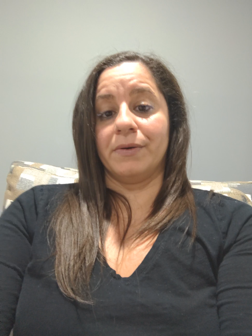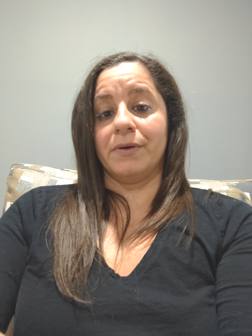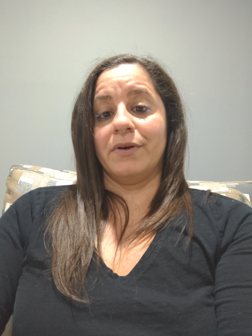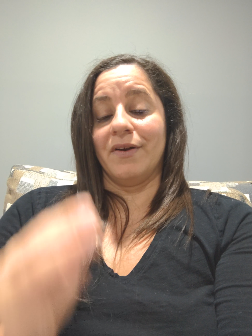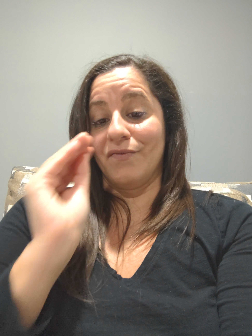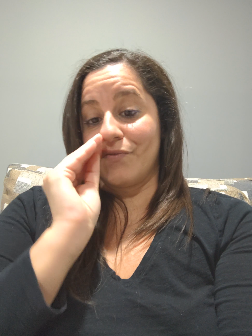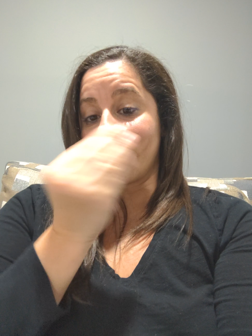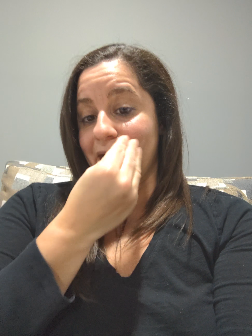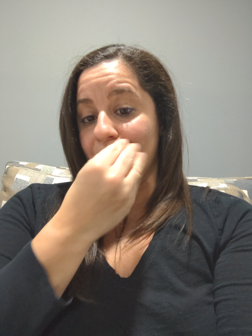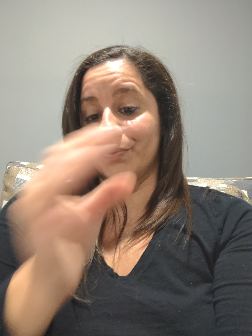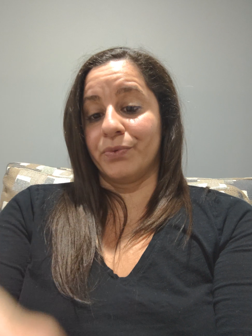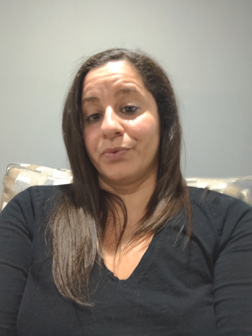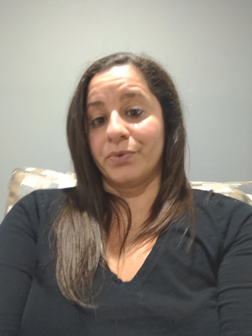flower